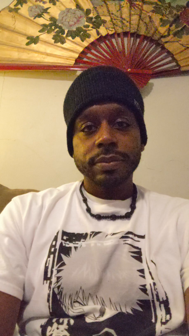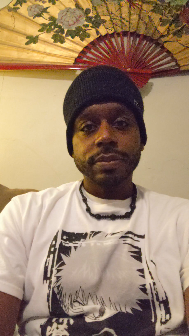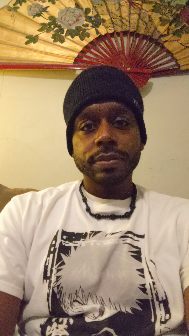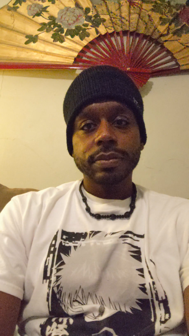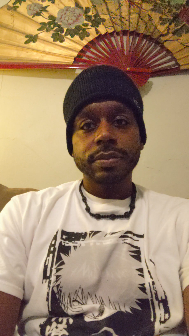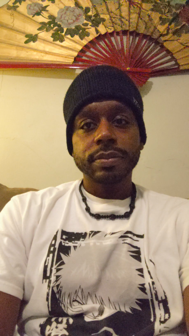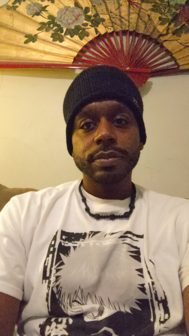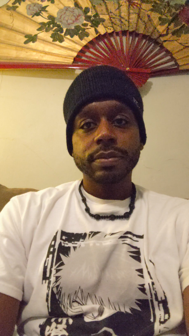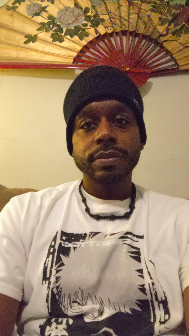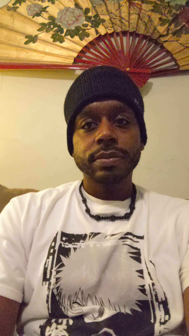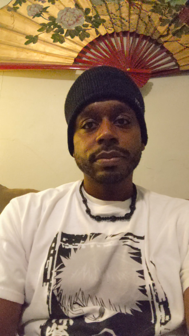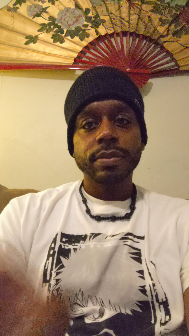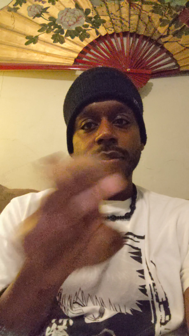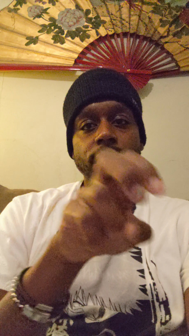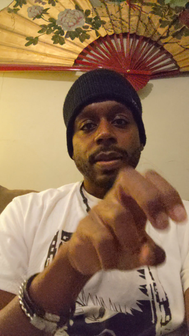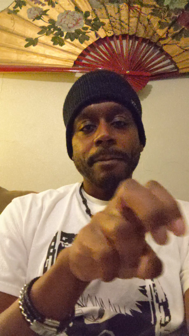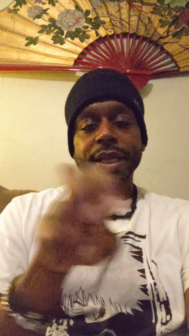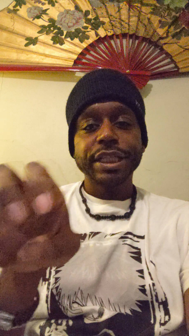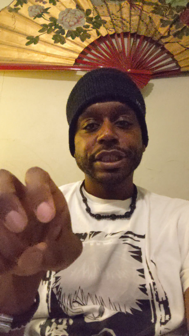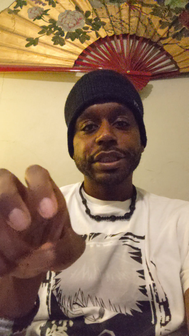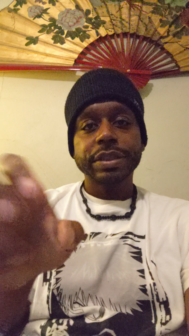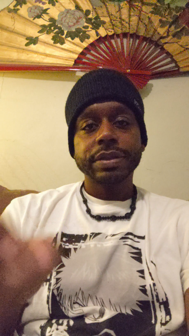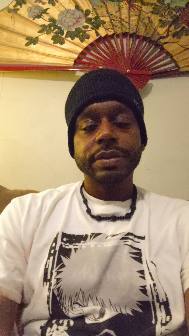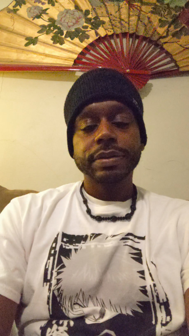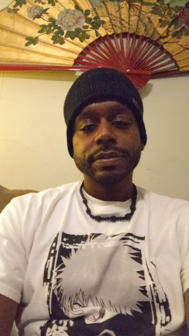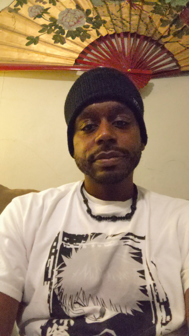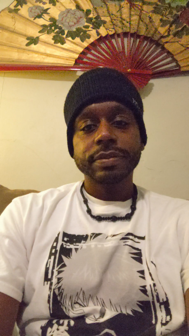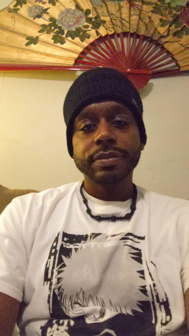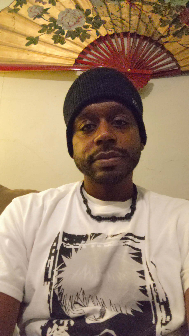bench